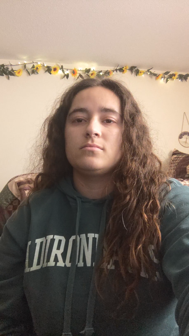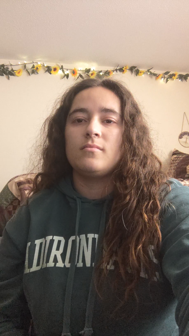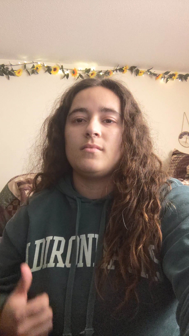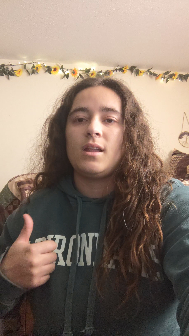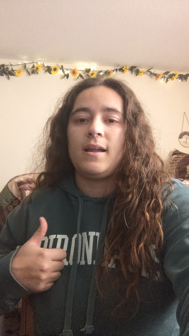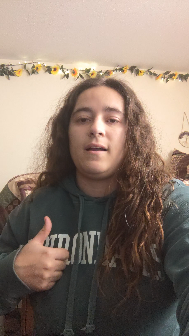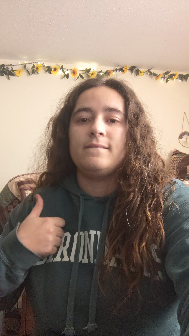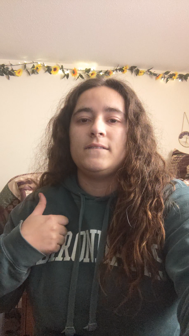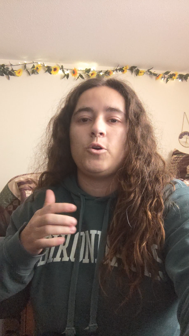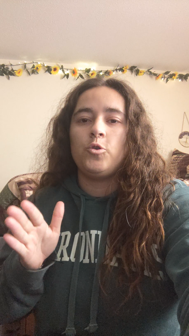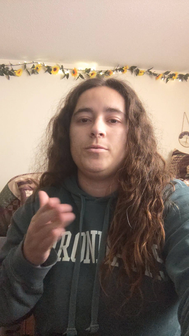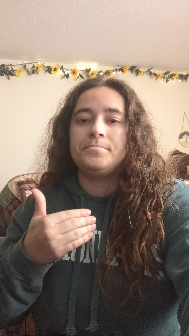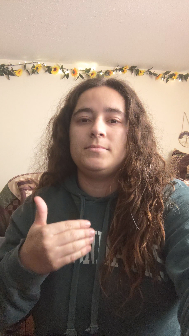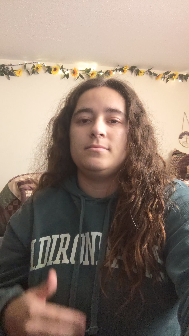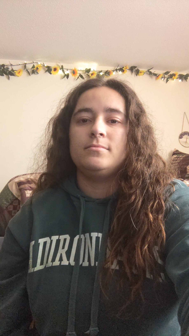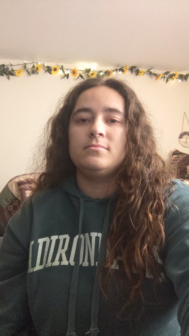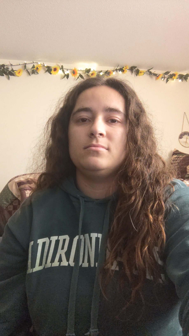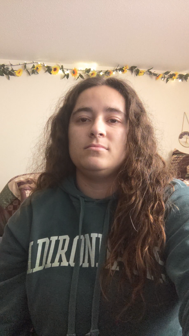living room